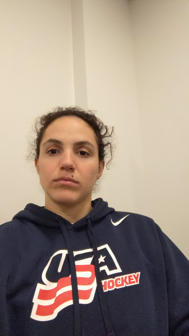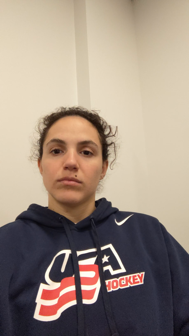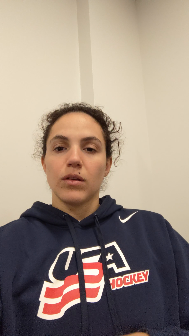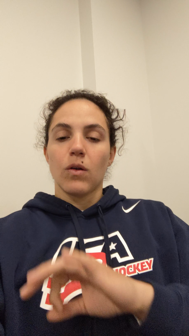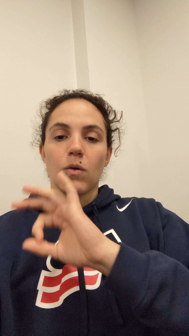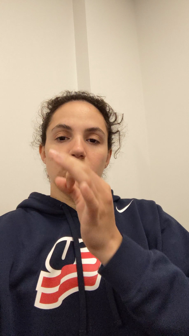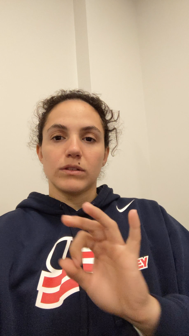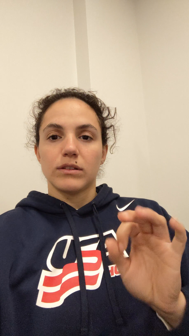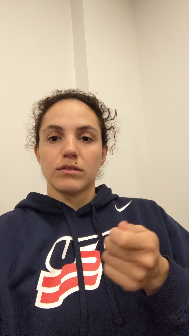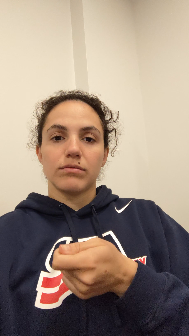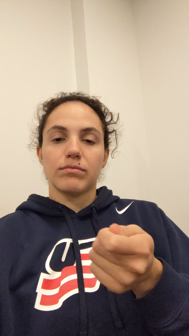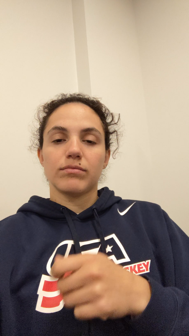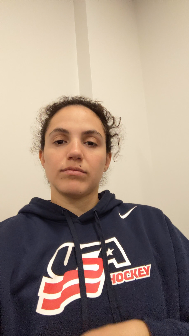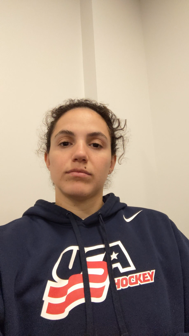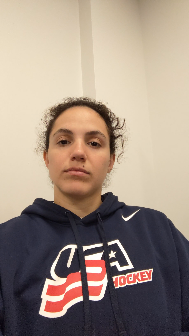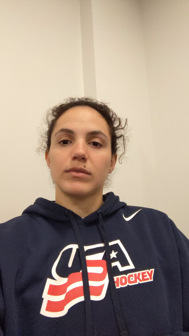hose